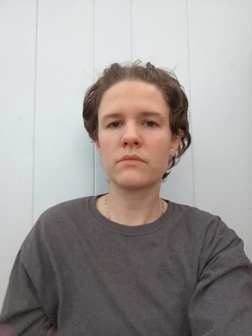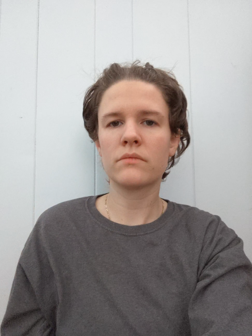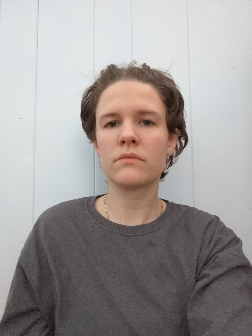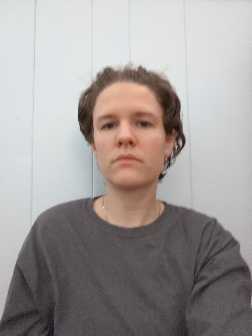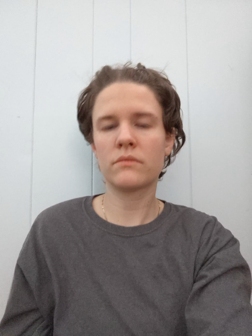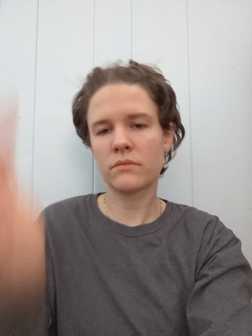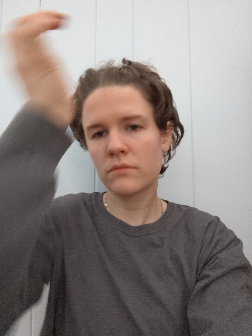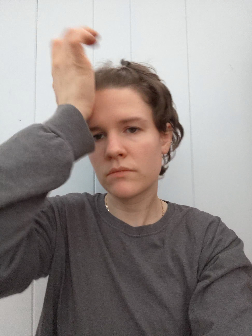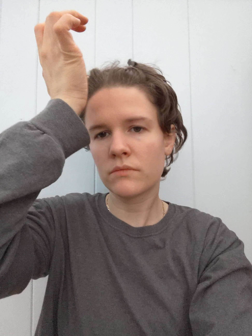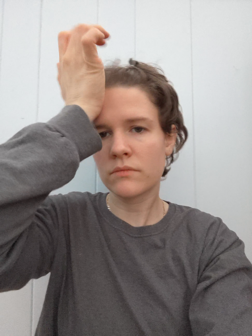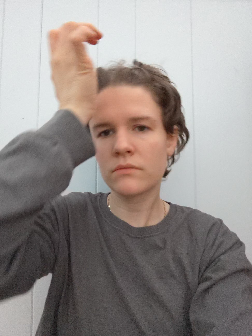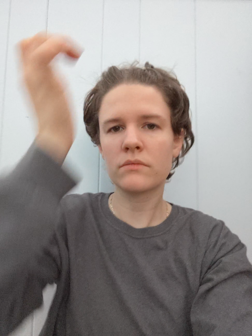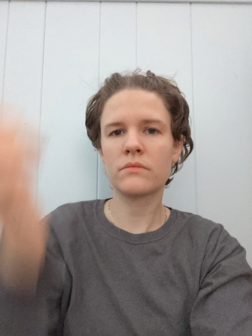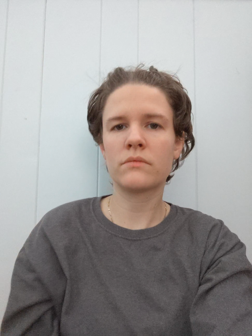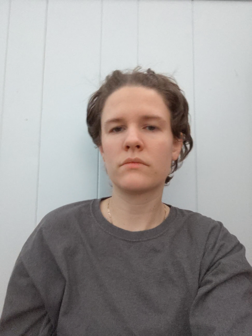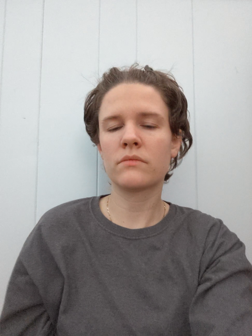garbage